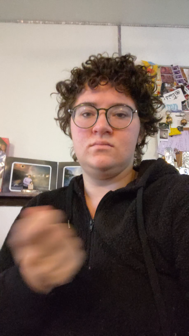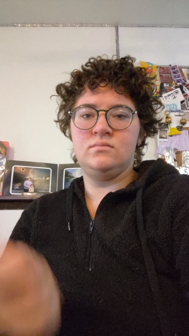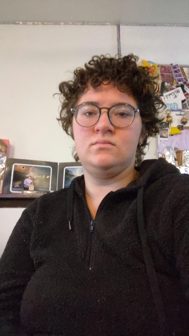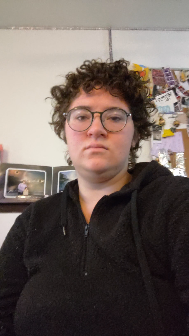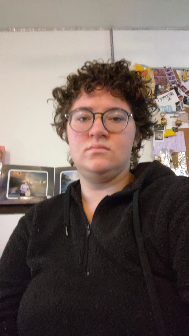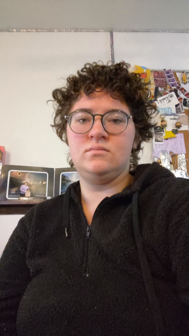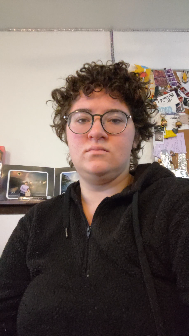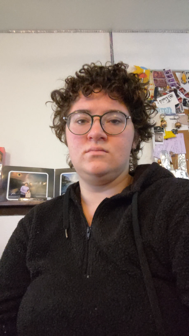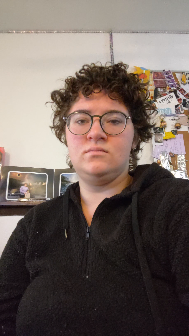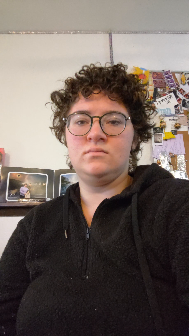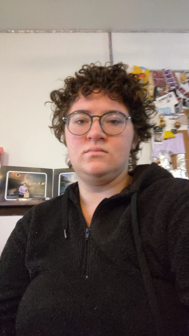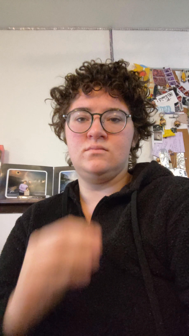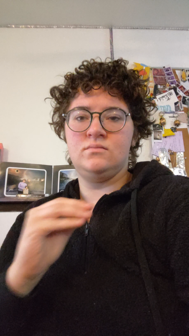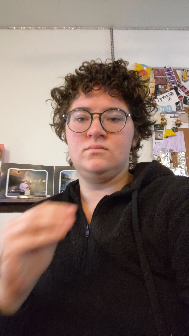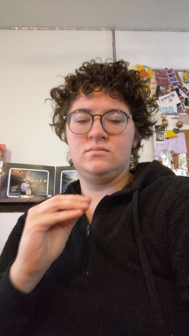fix